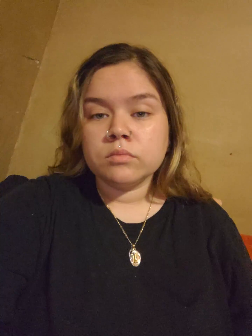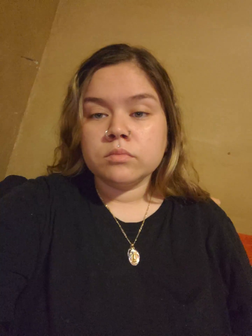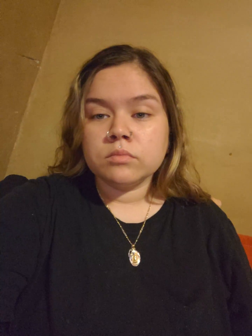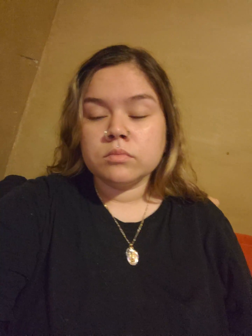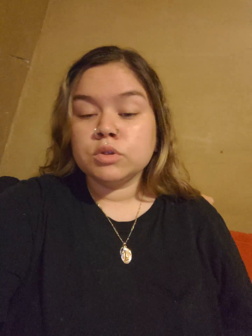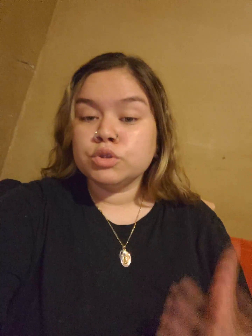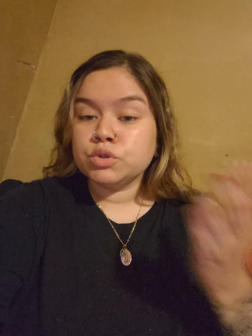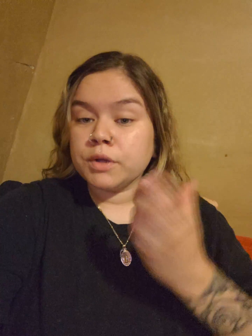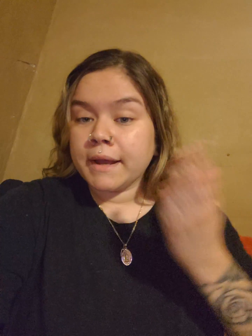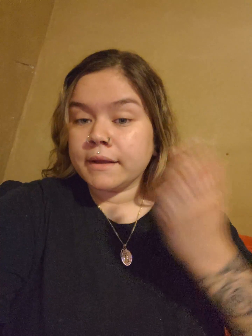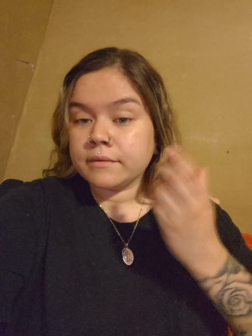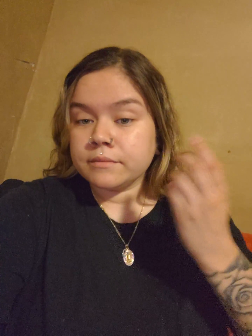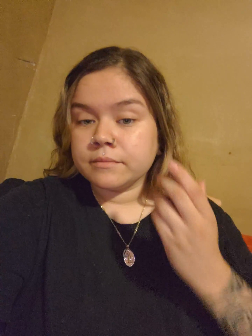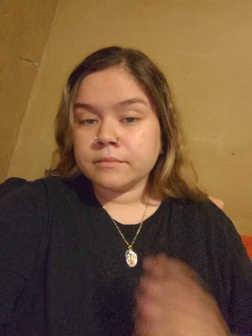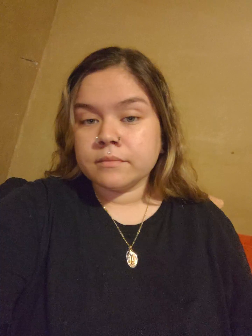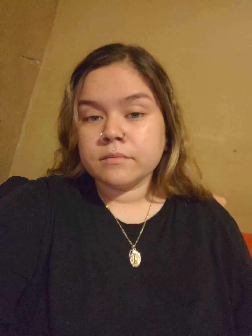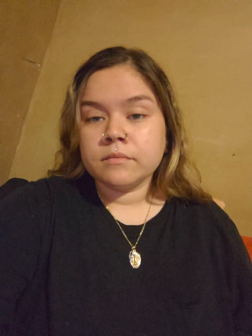shake